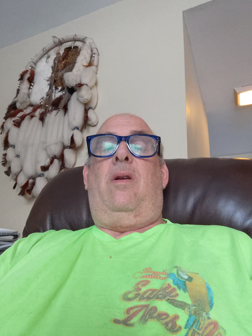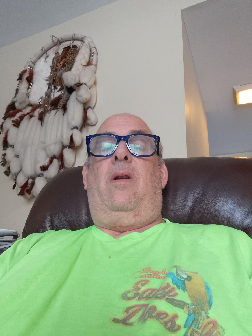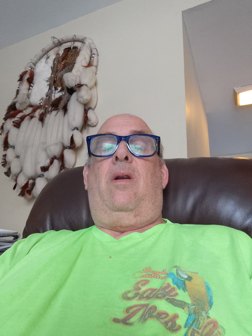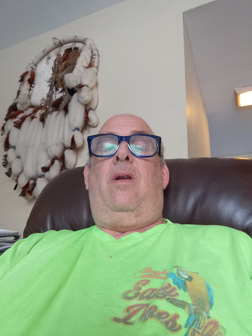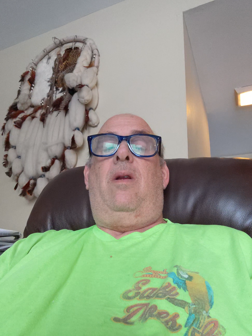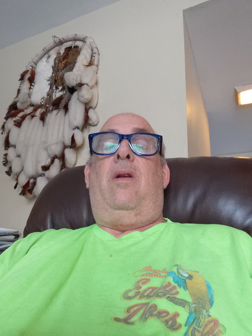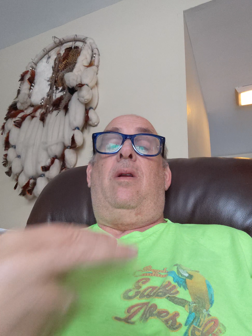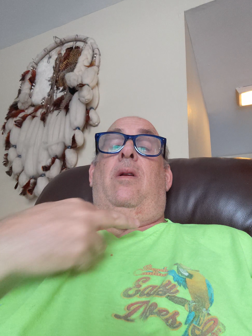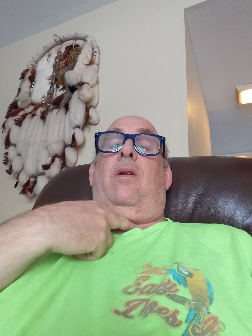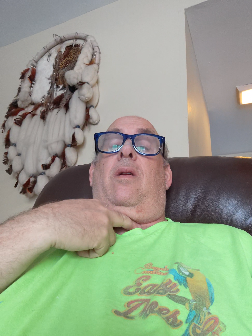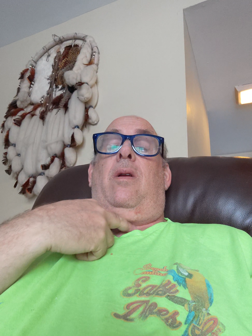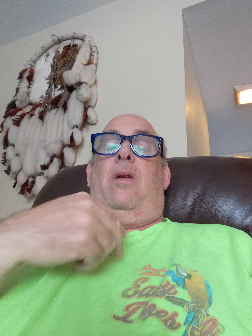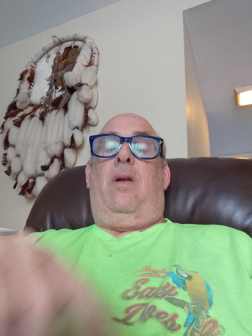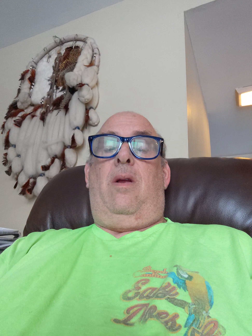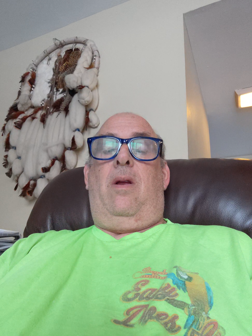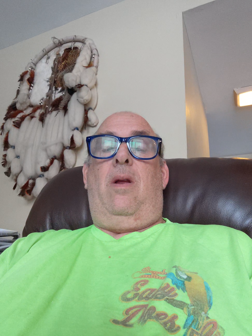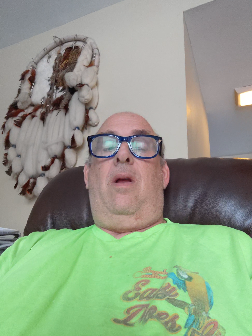stuck